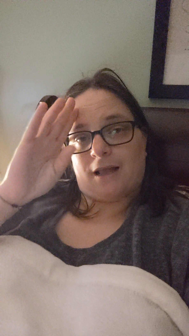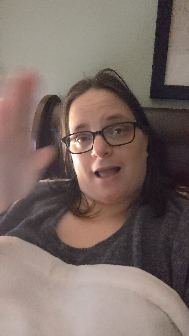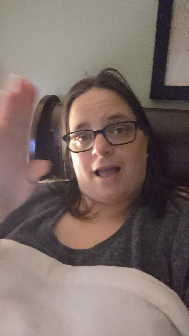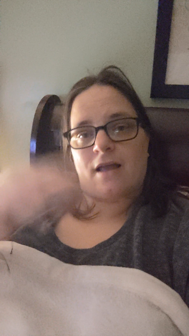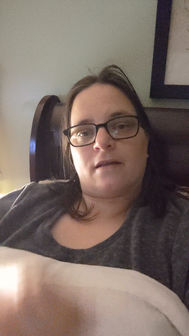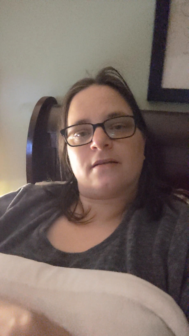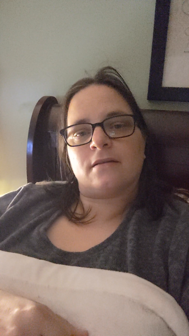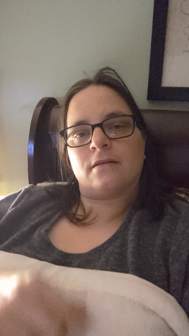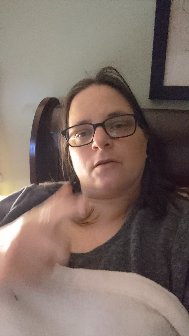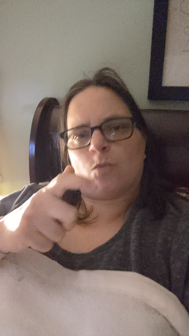run